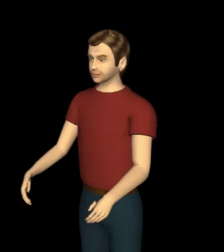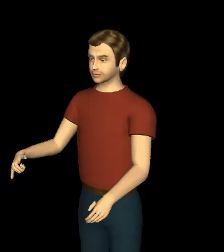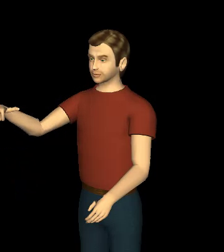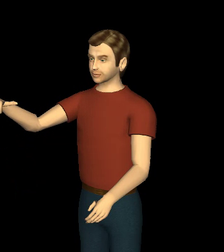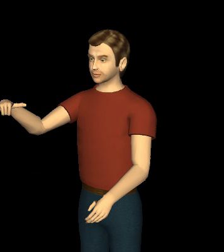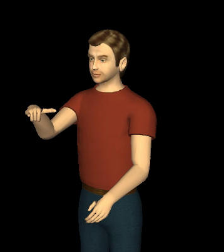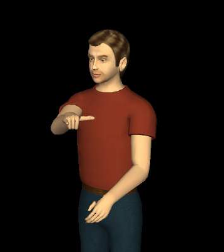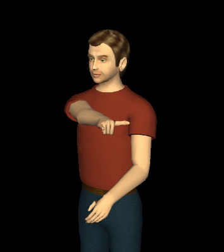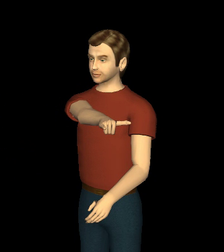طائرة